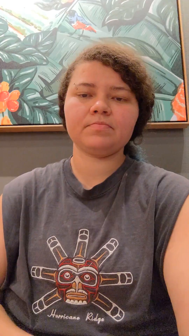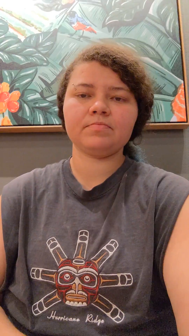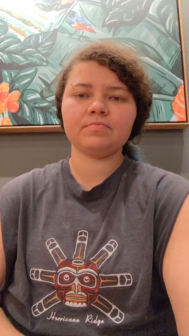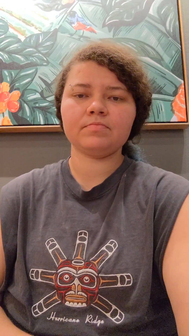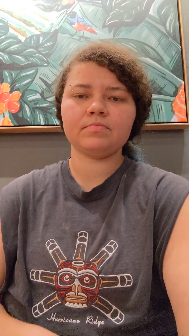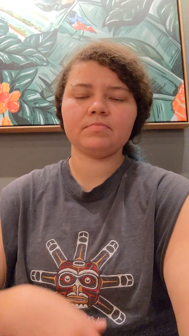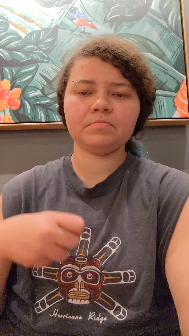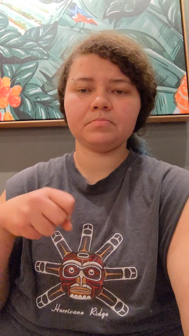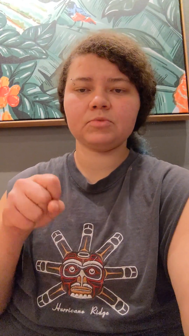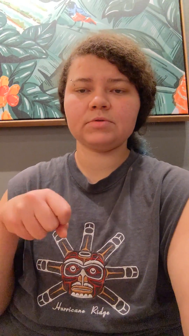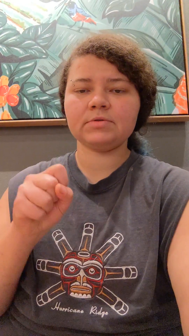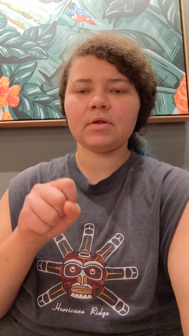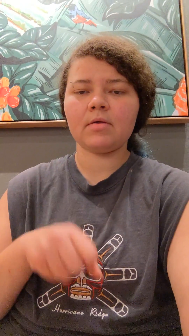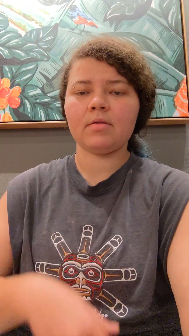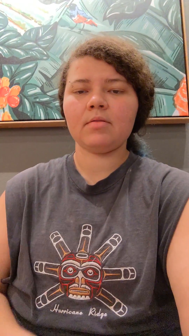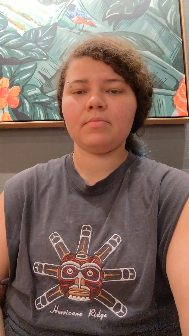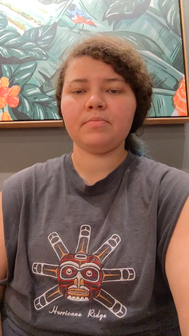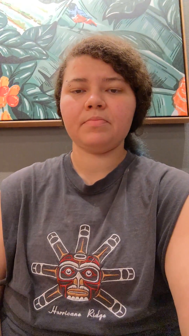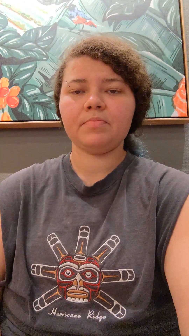motorcycle